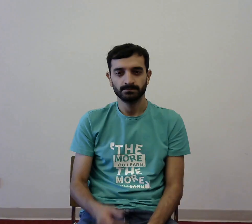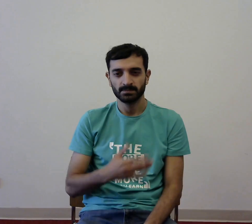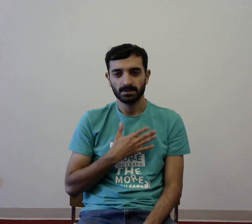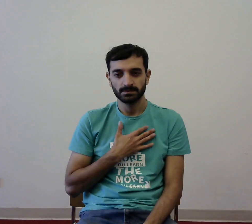mən